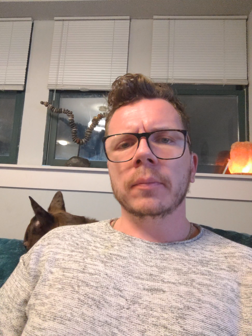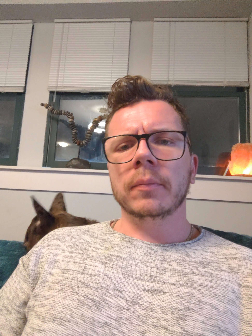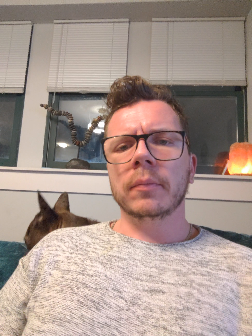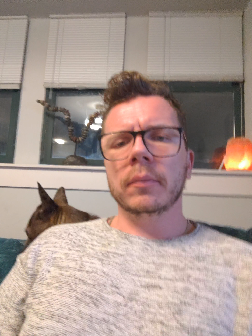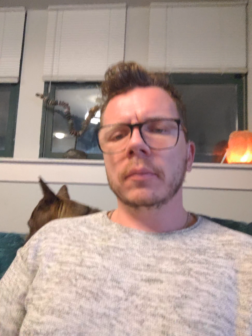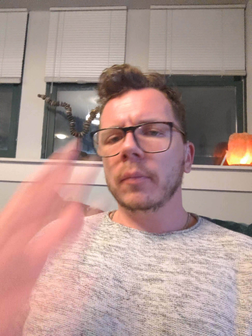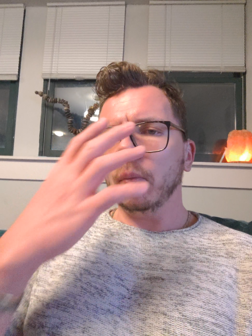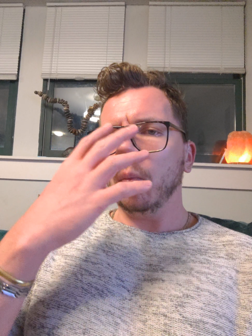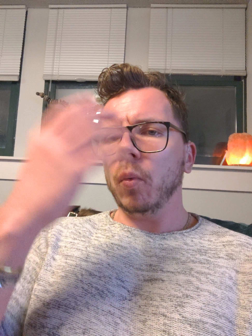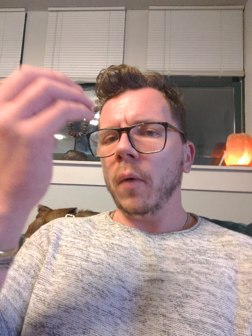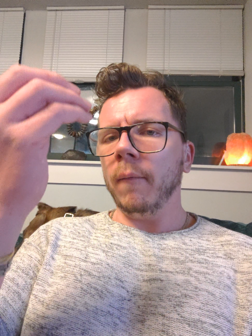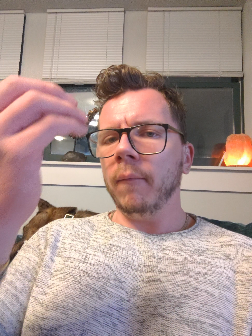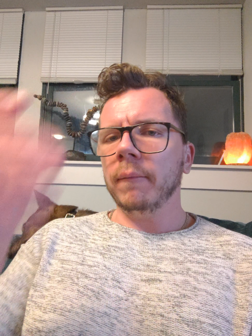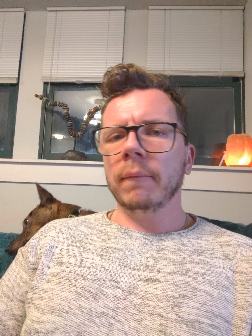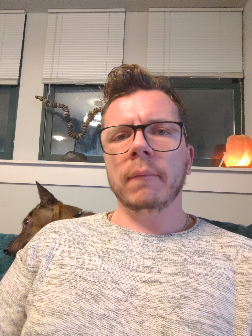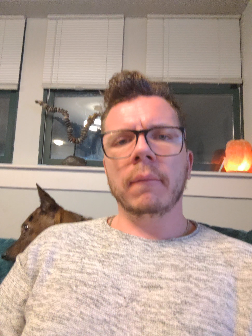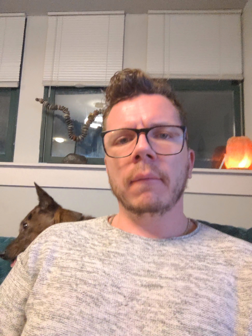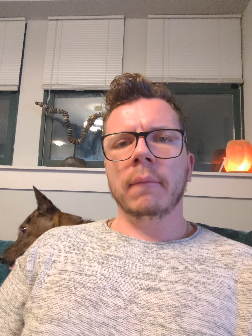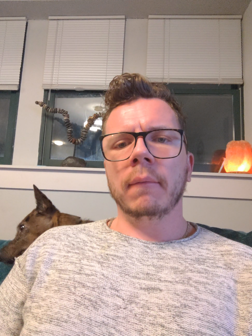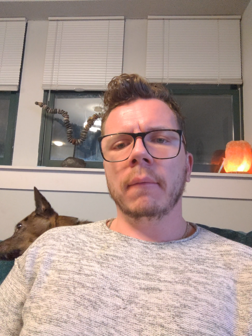wolf